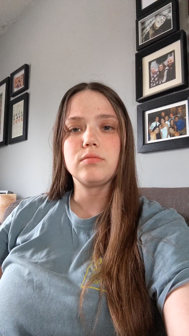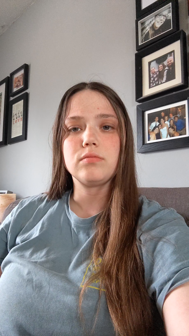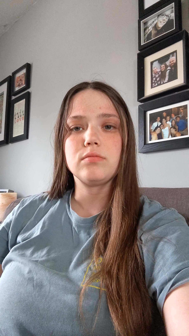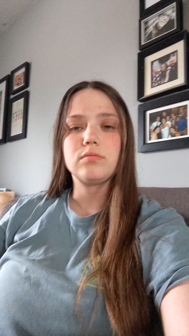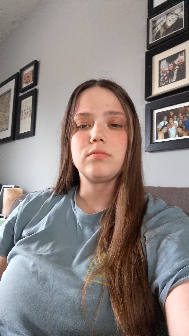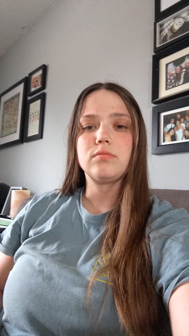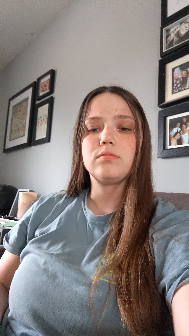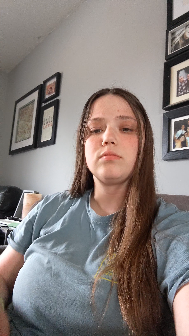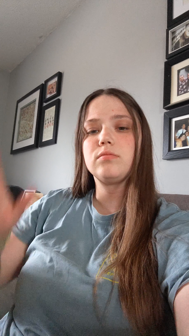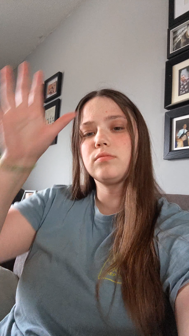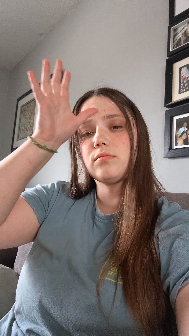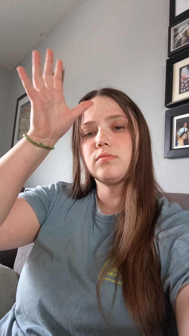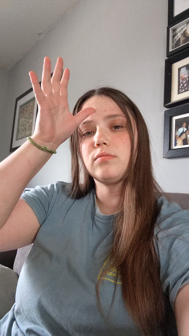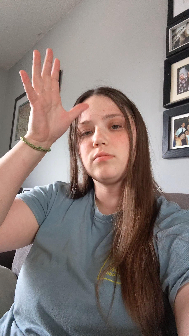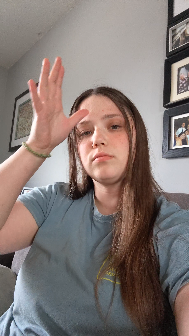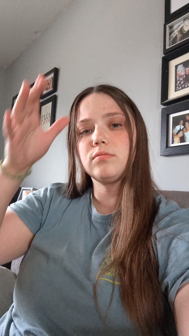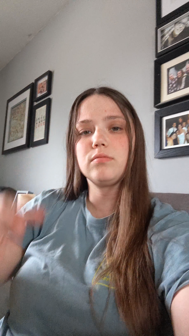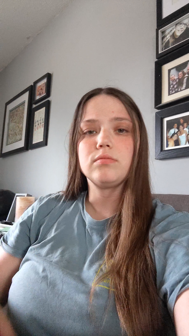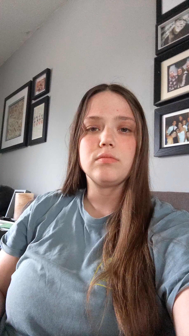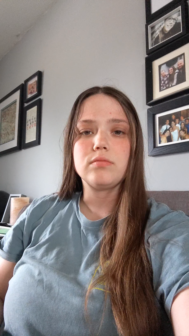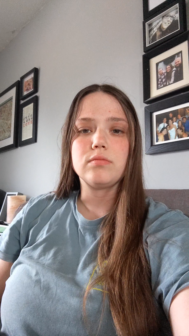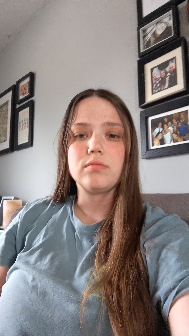daddy